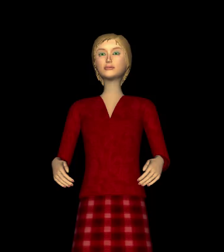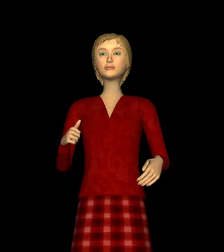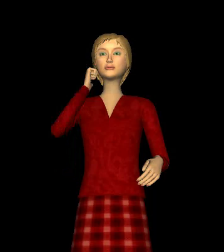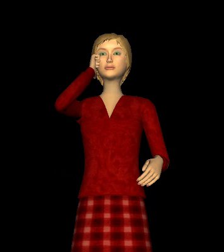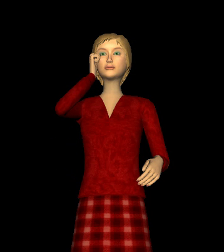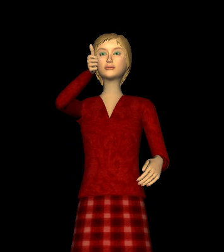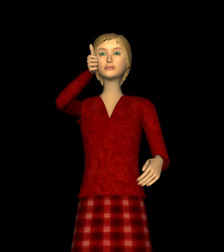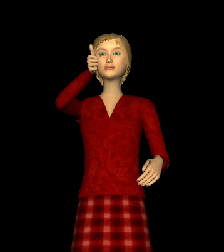غدا